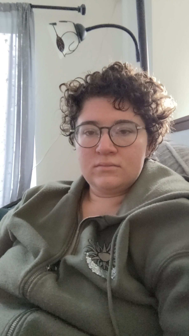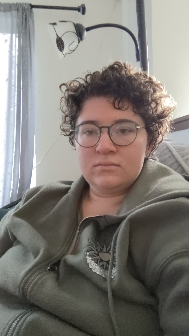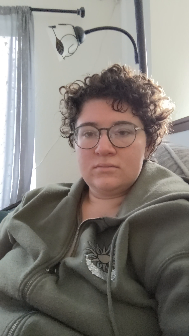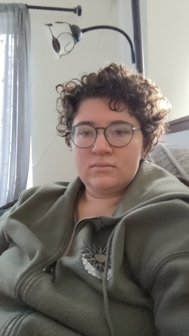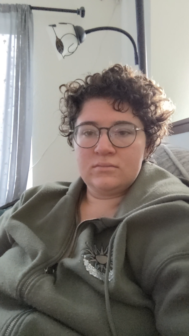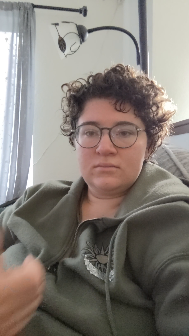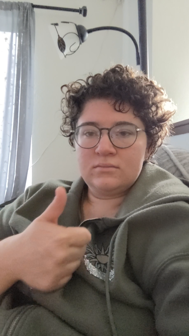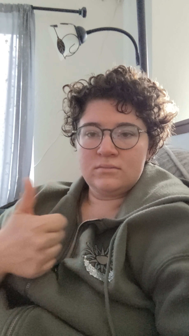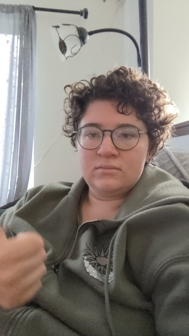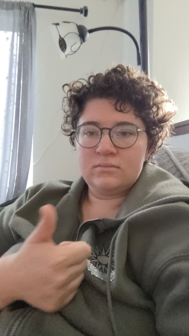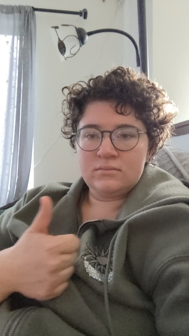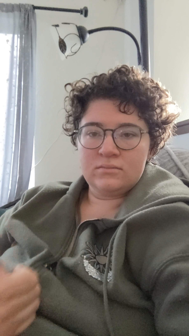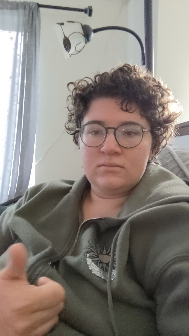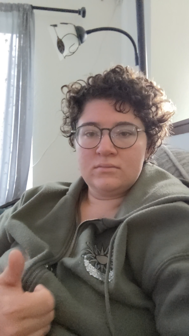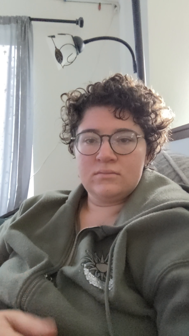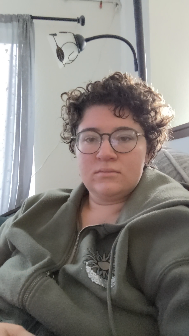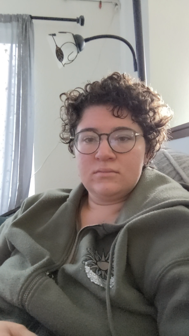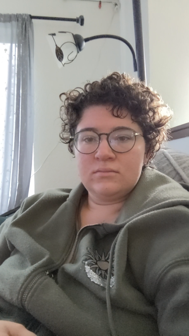basement